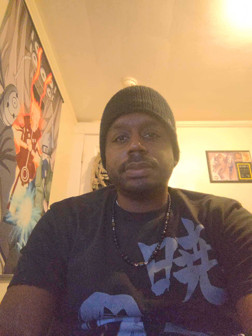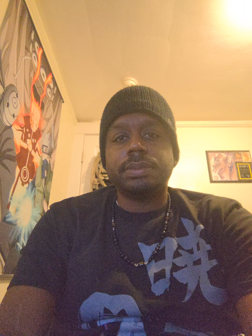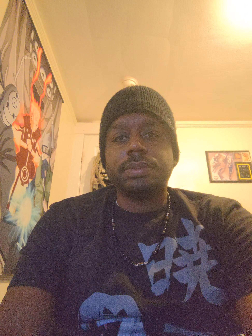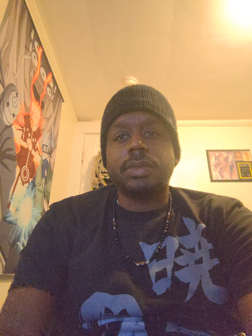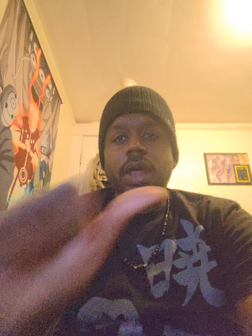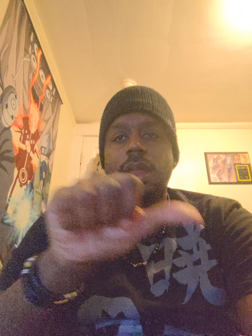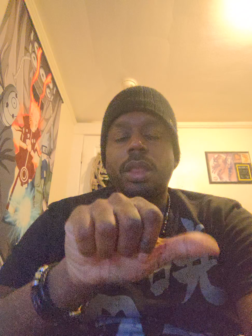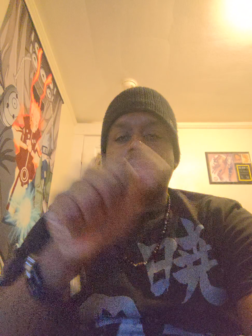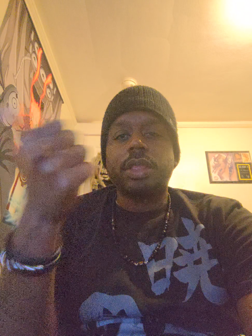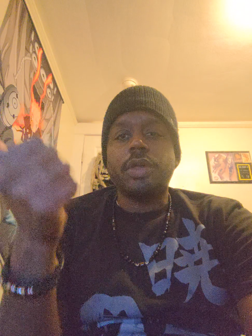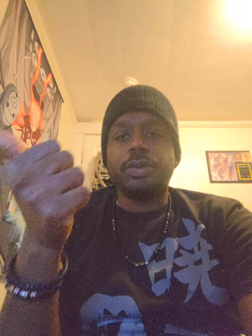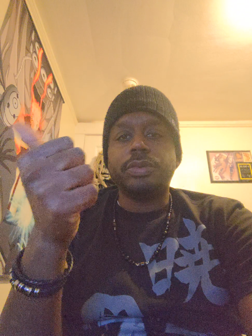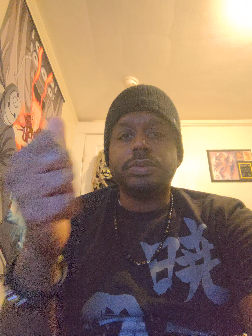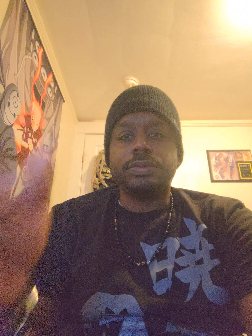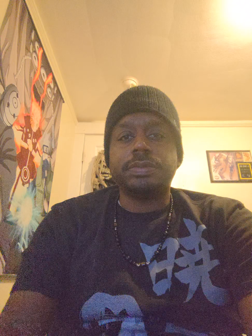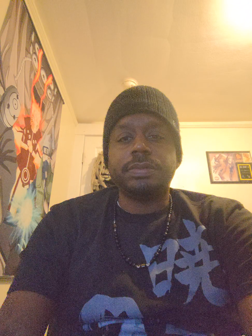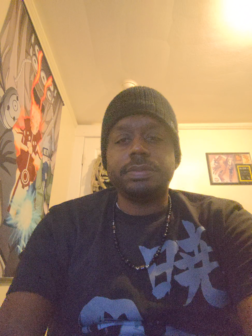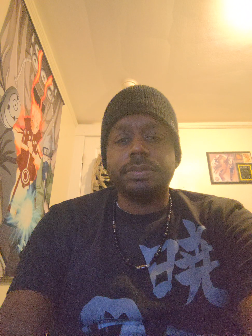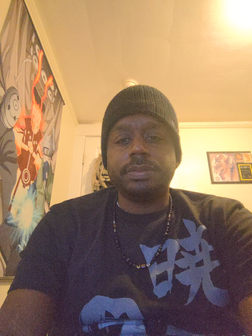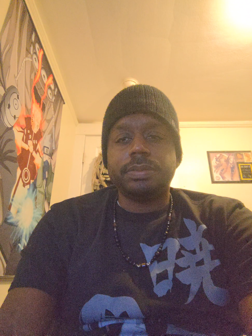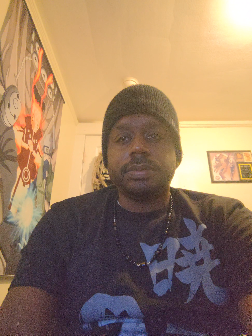another